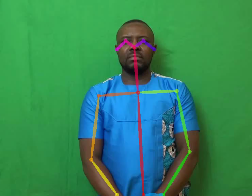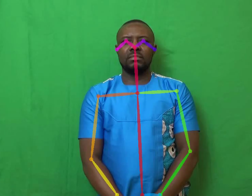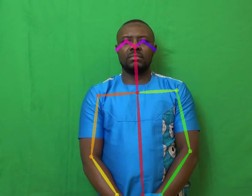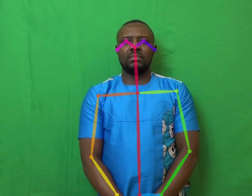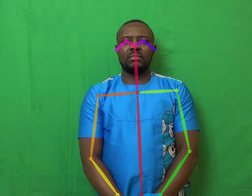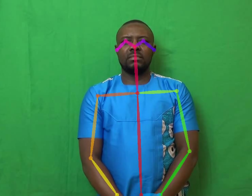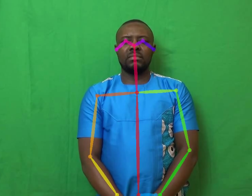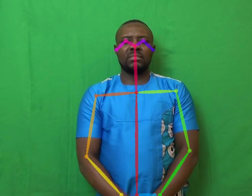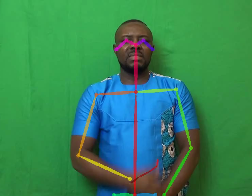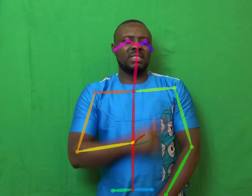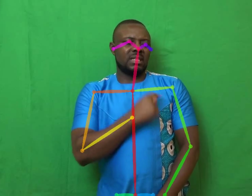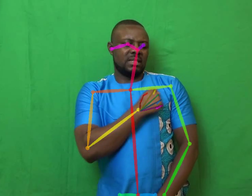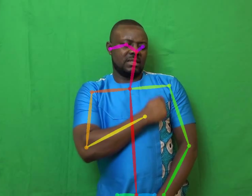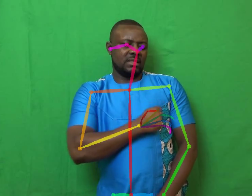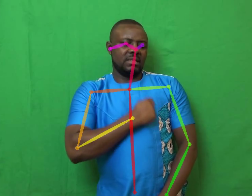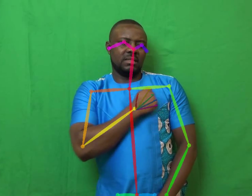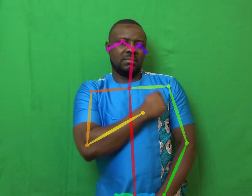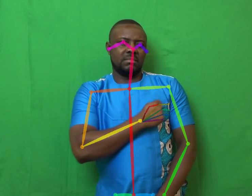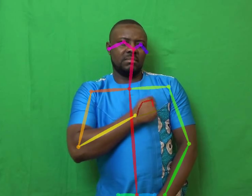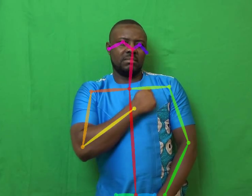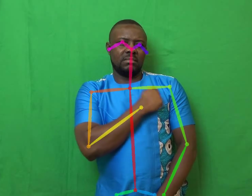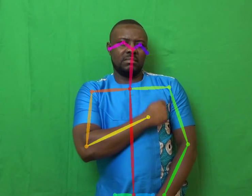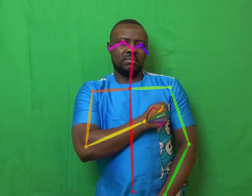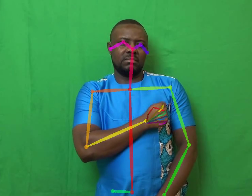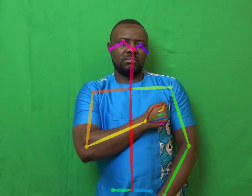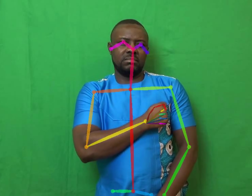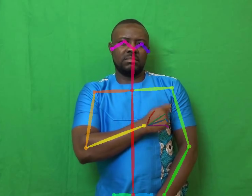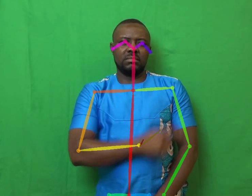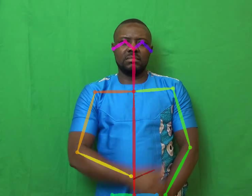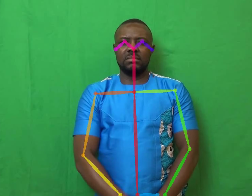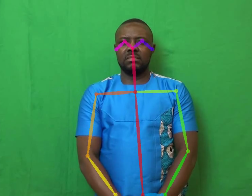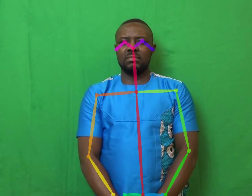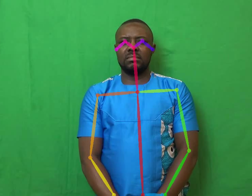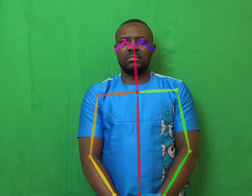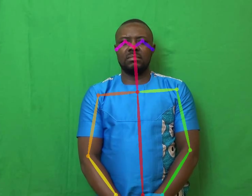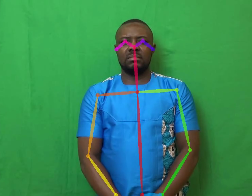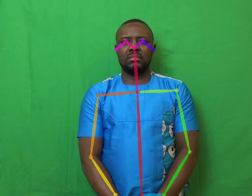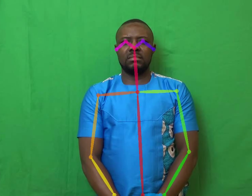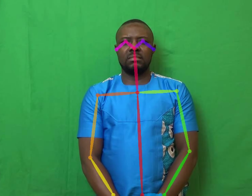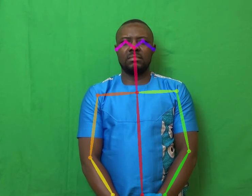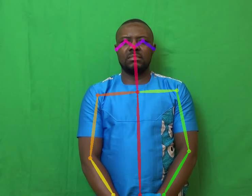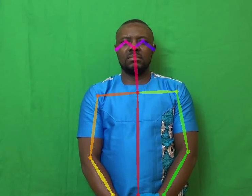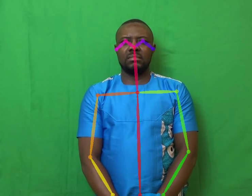testimony